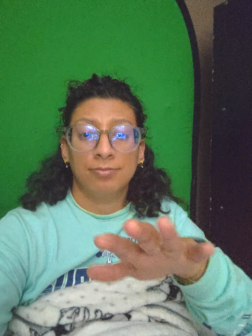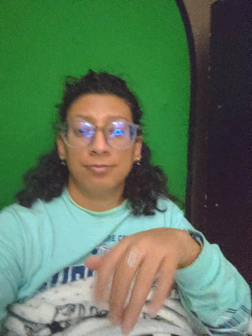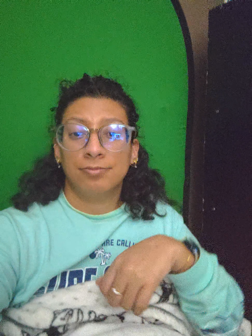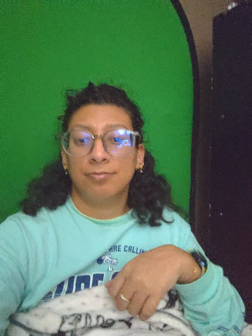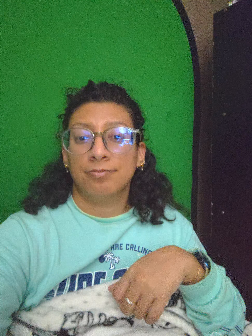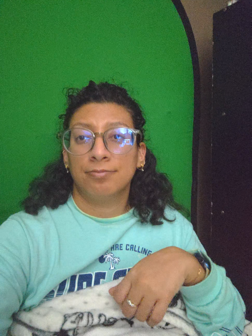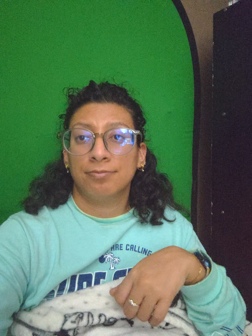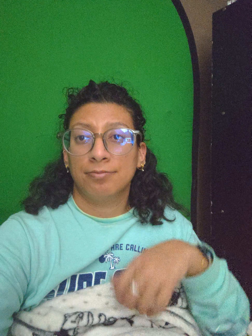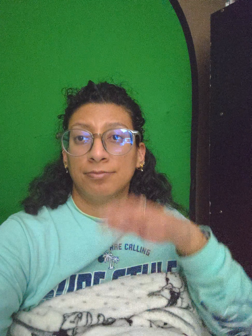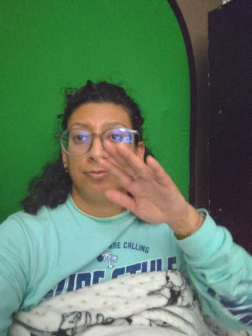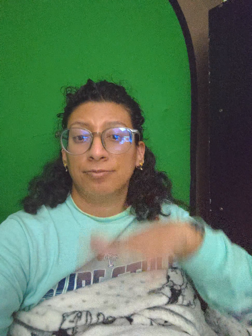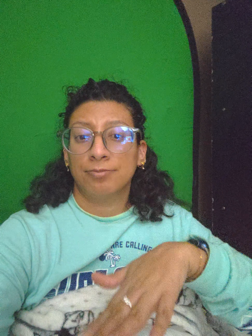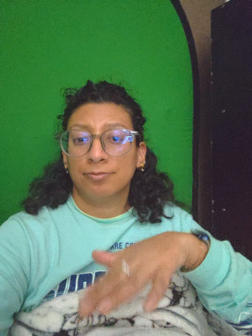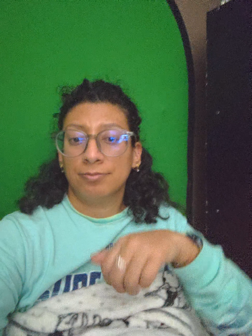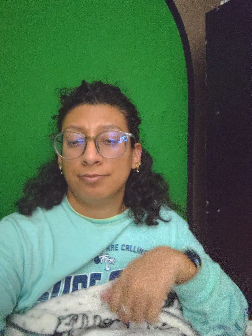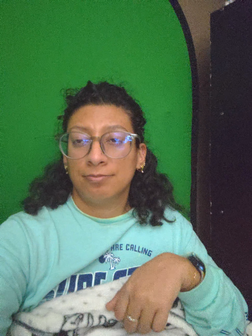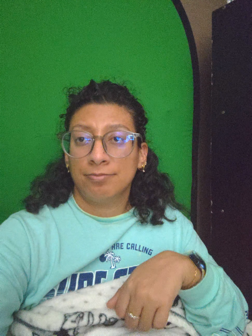on